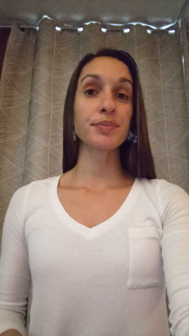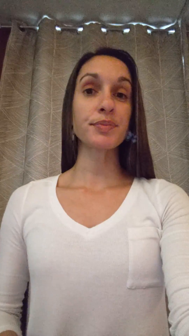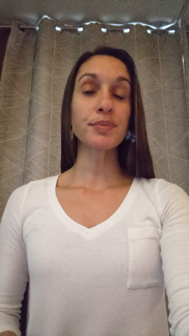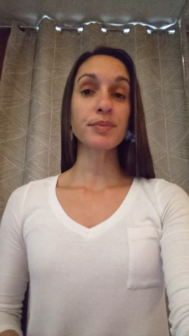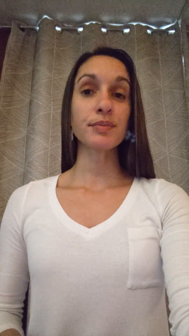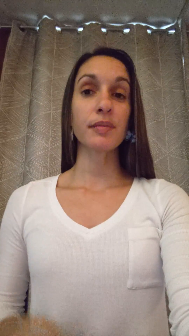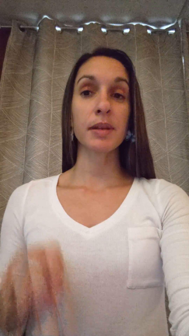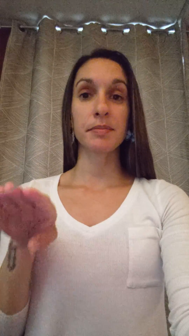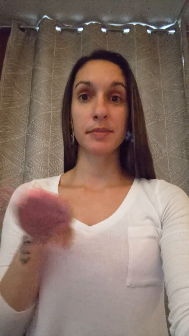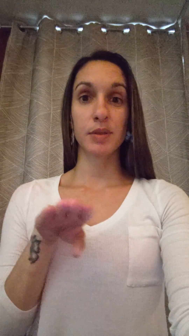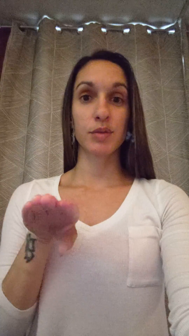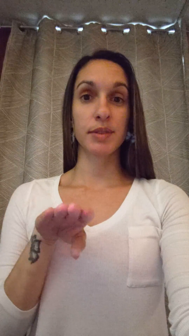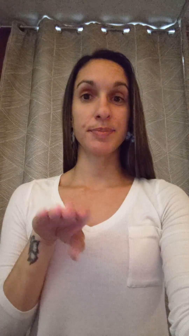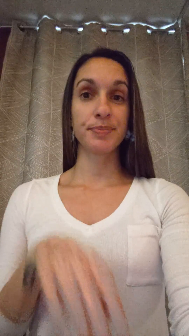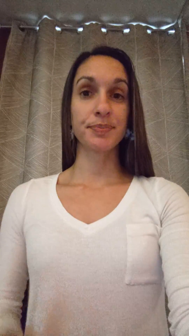boots